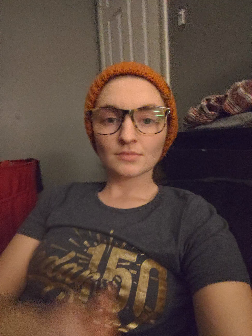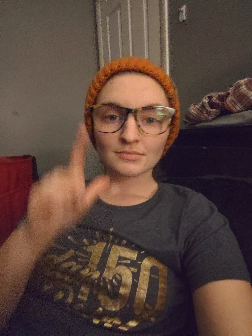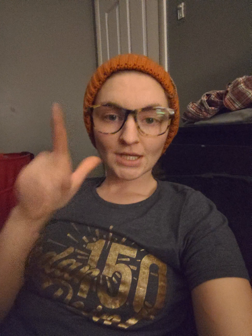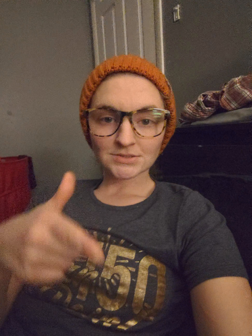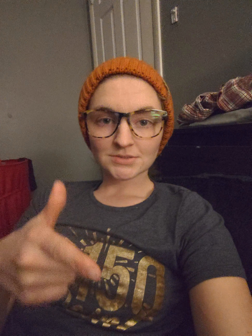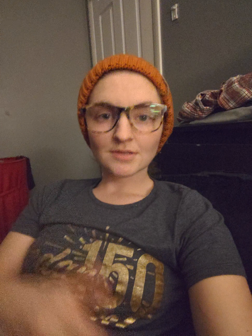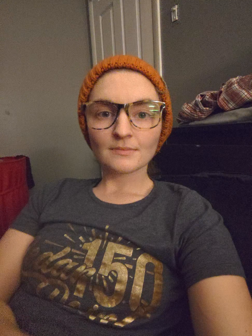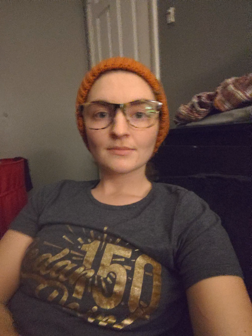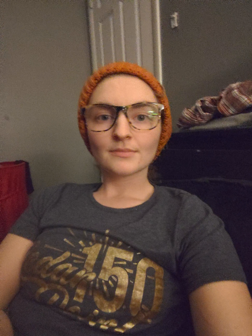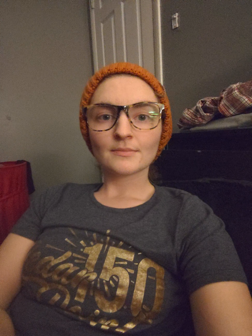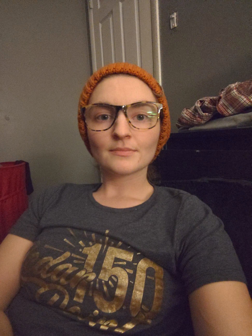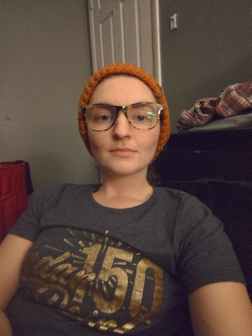later